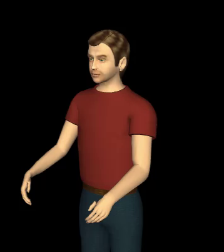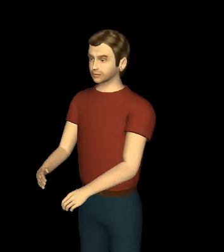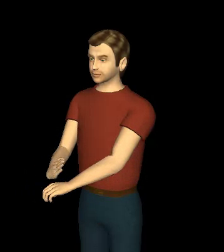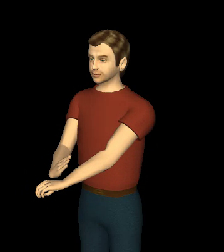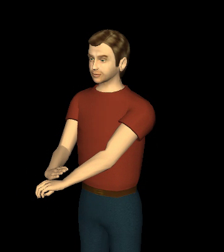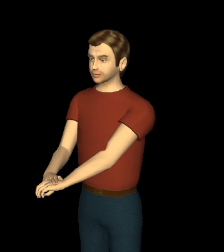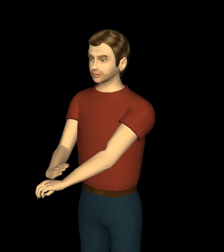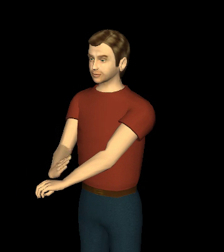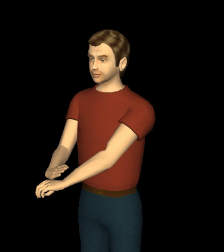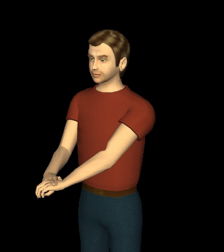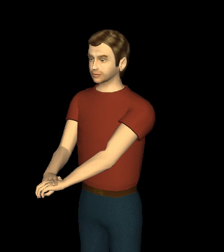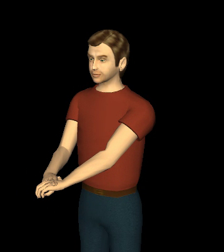تحذير